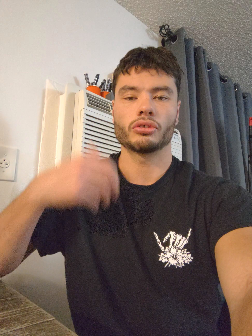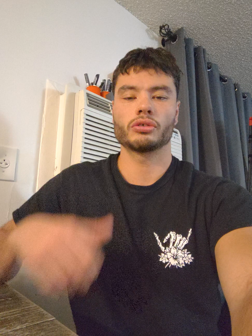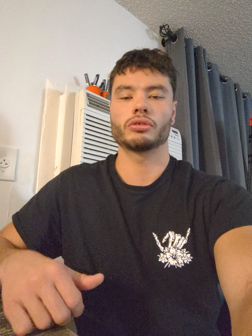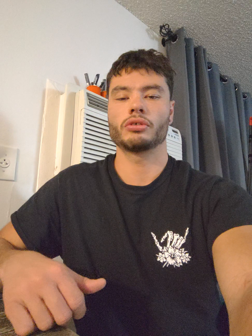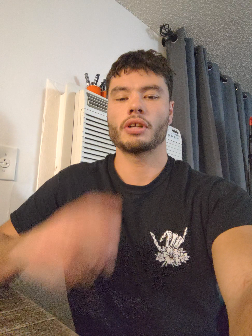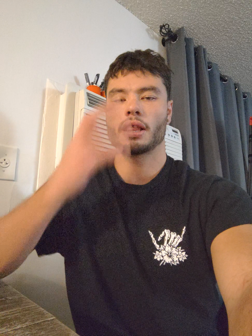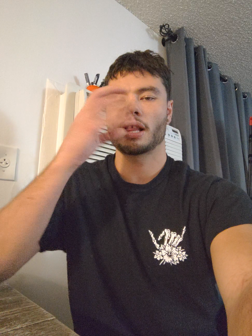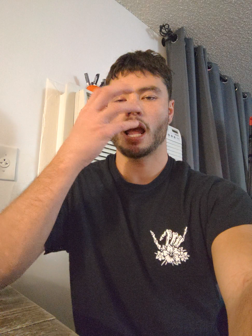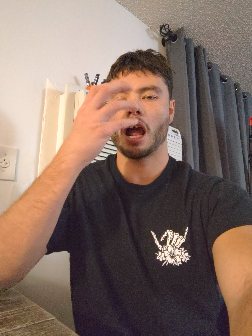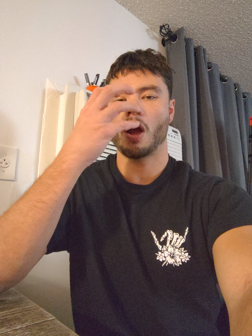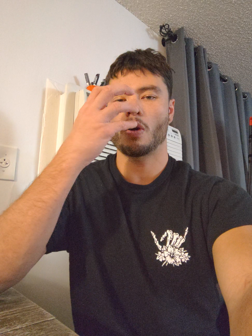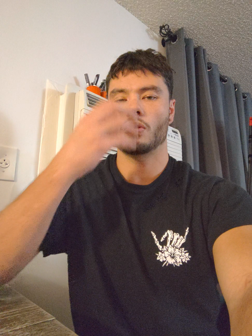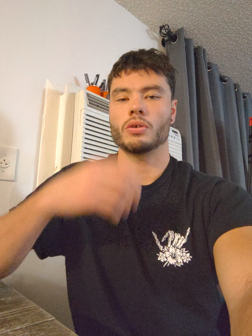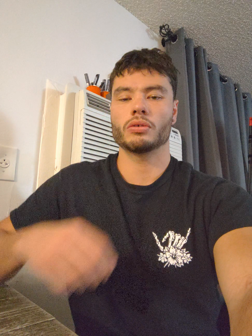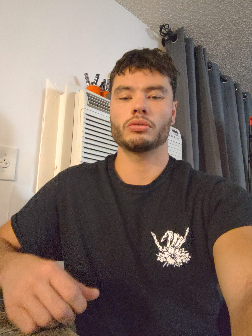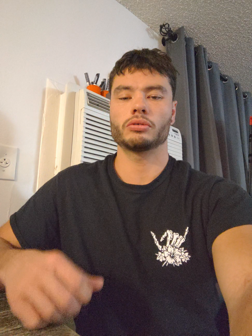clown